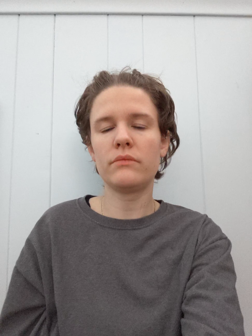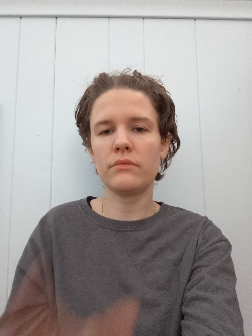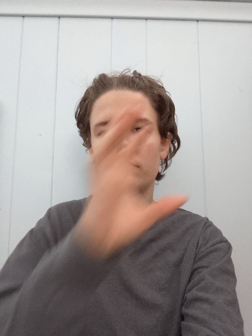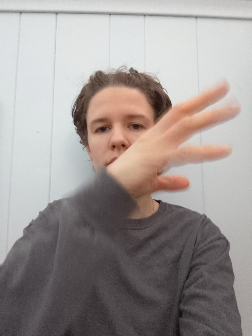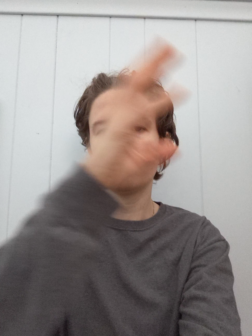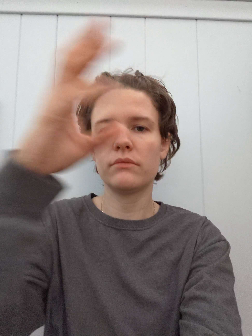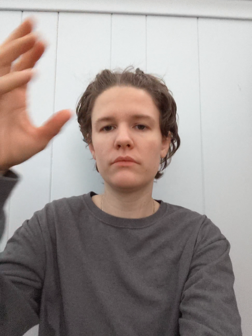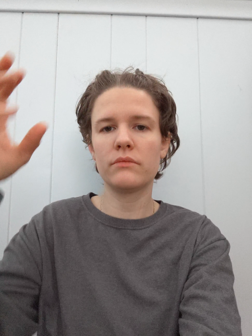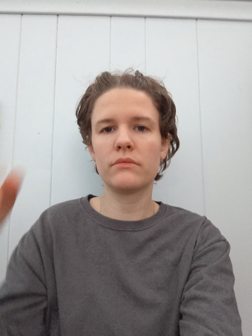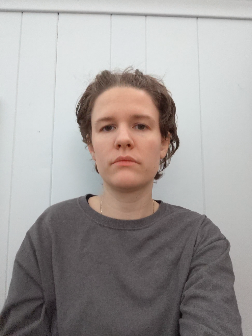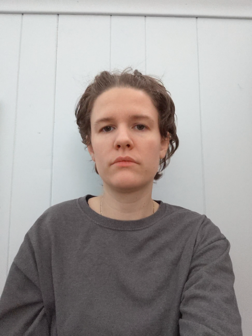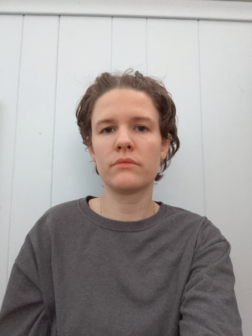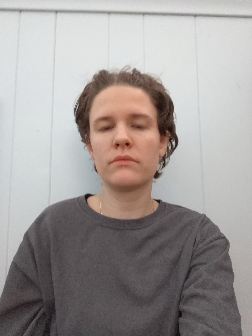cloud